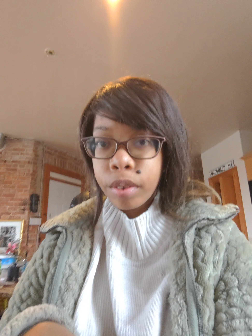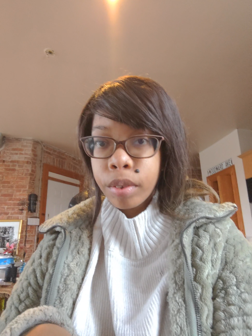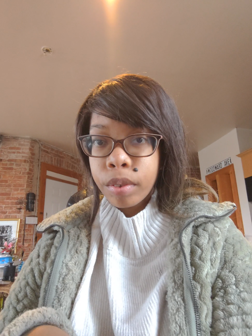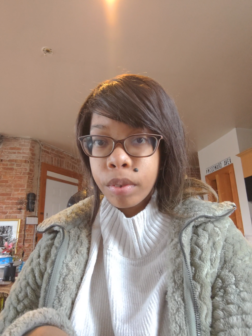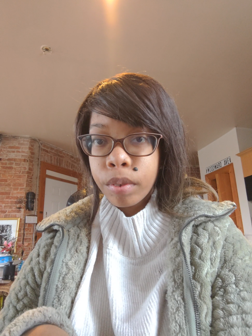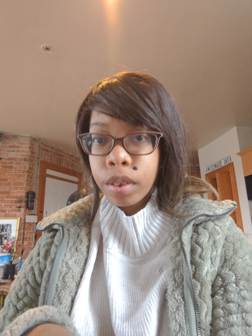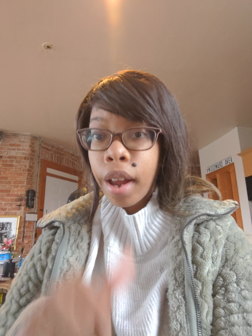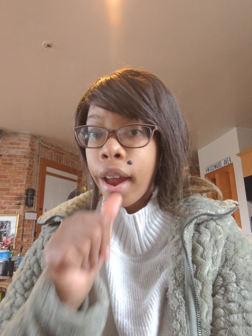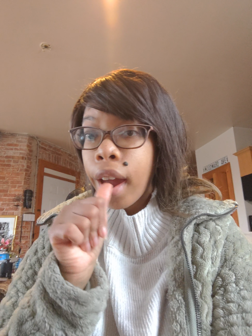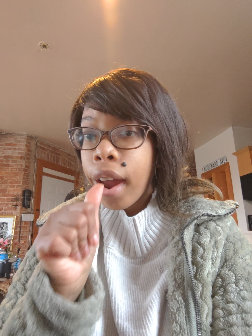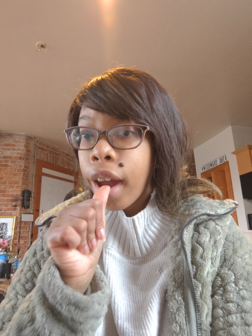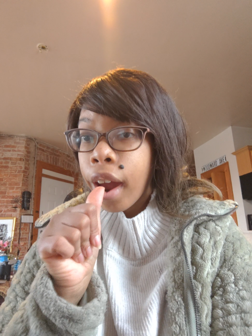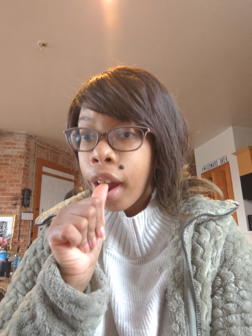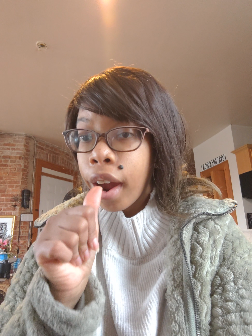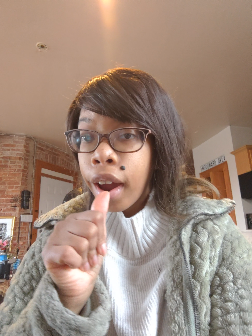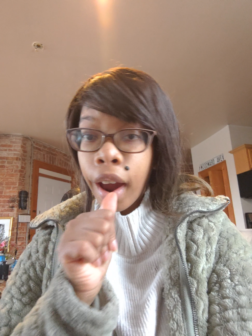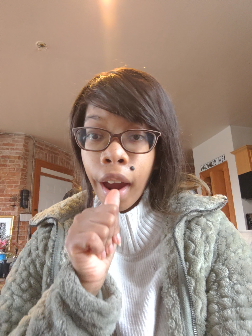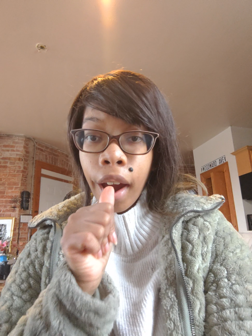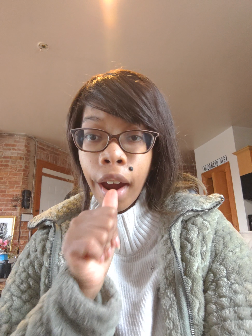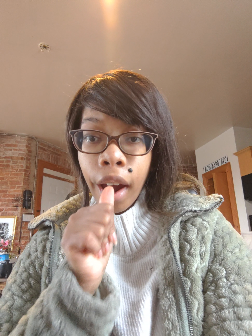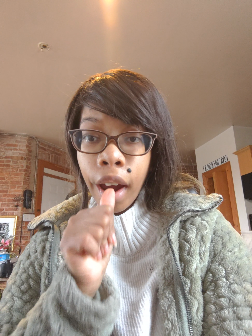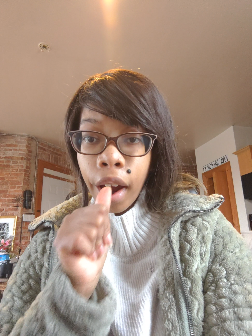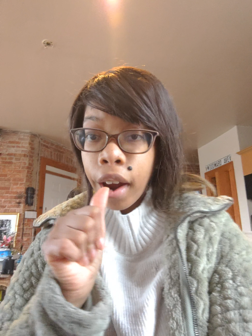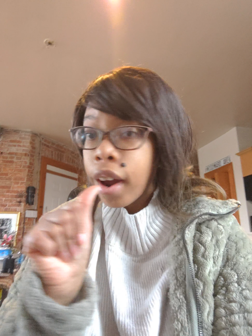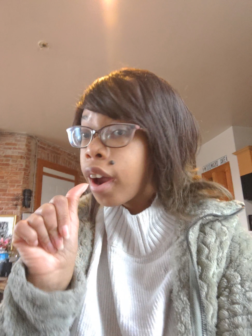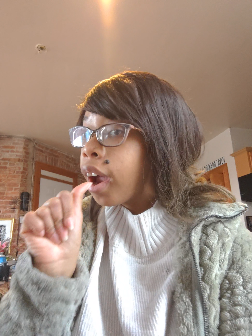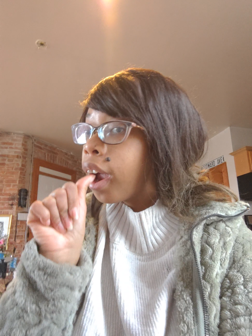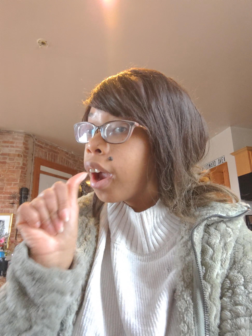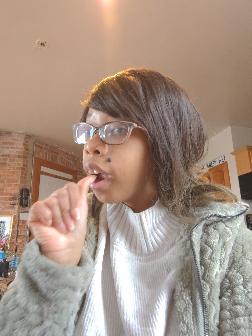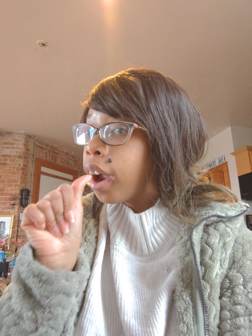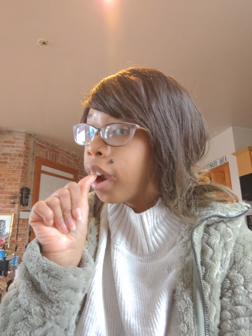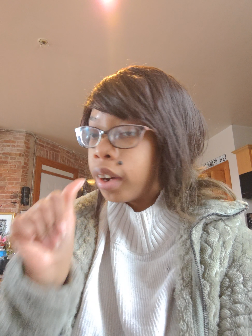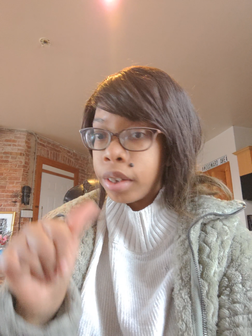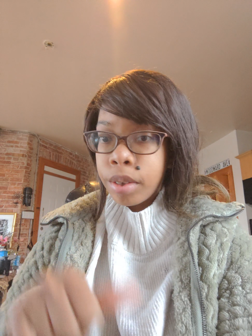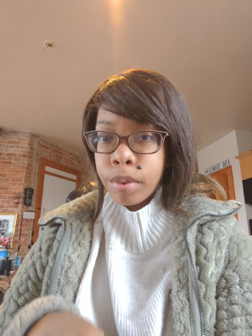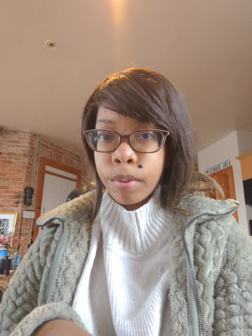nuts